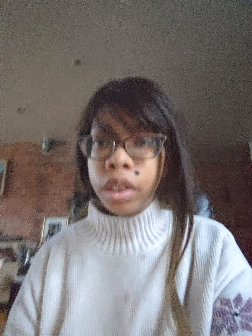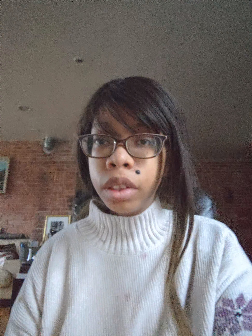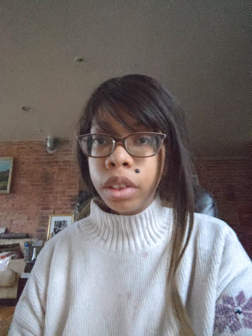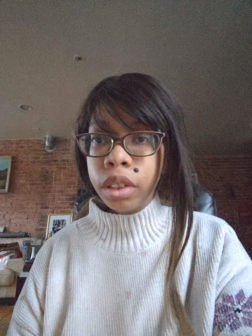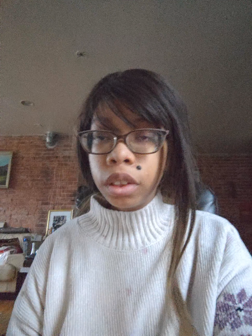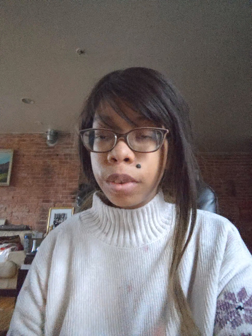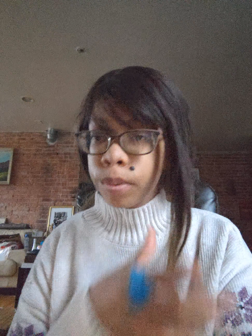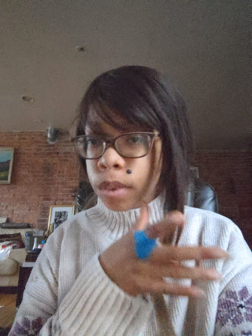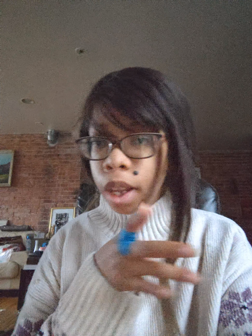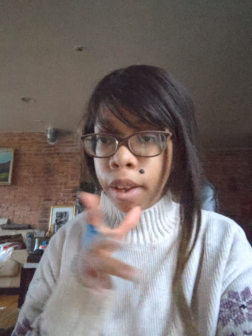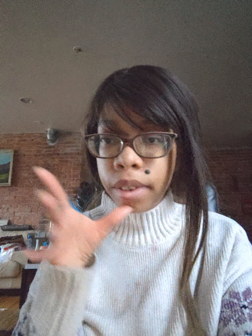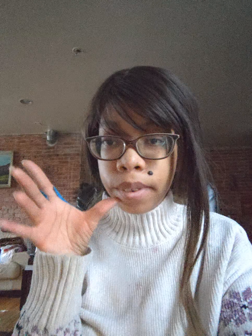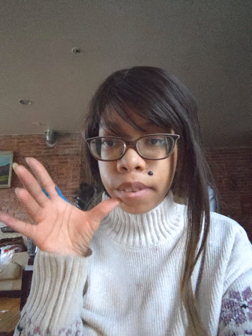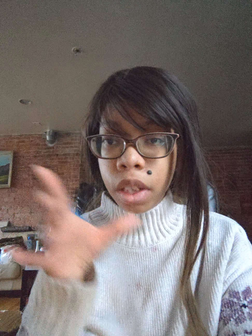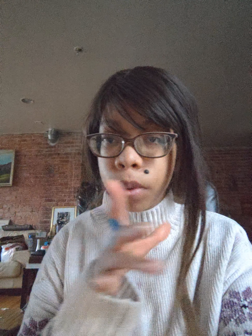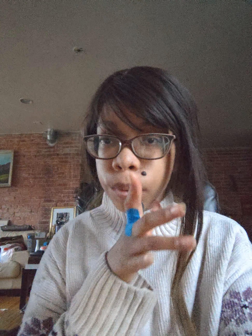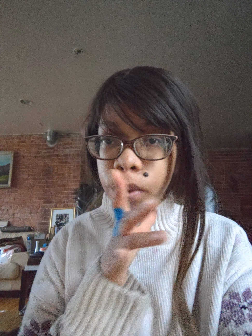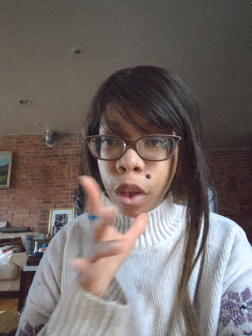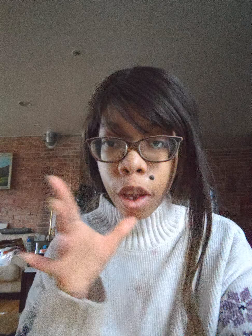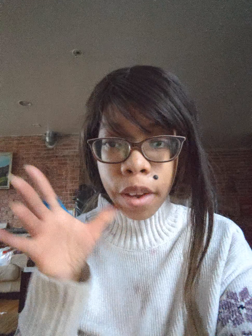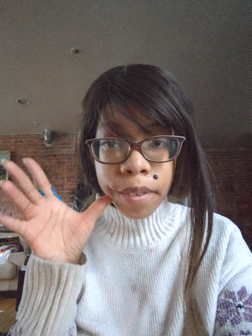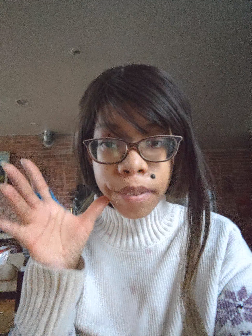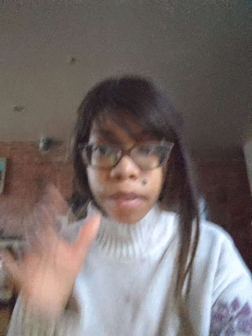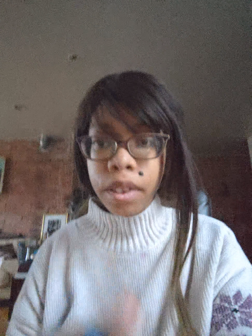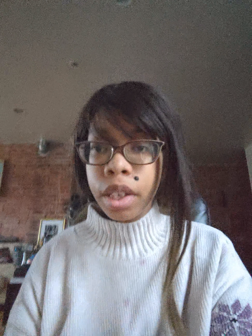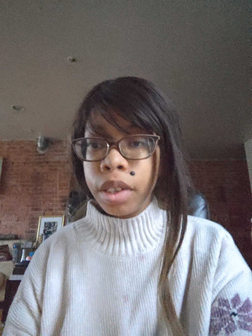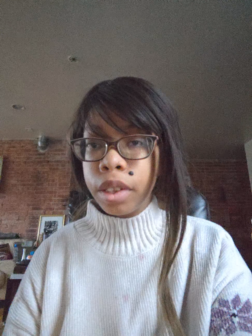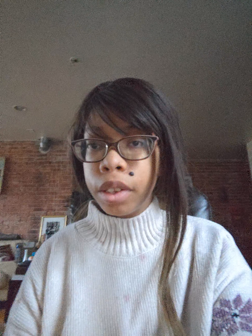farm